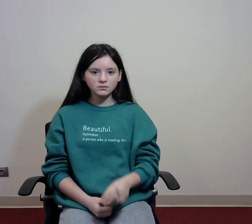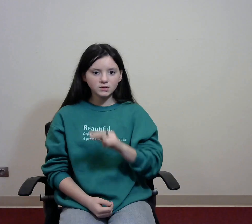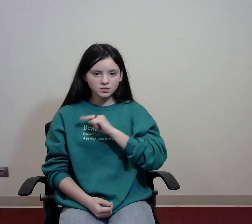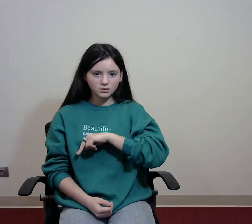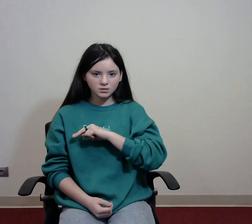işləmək